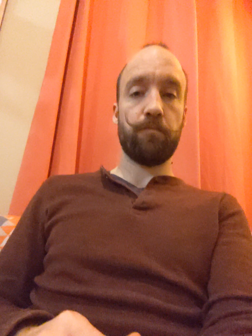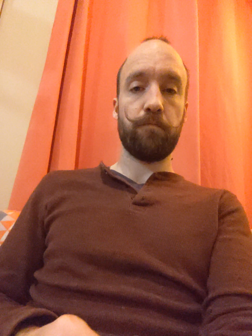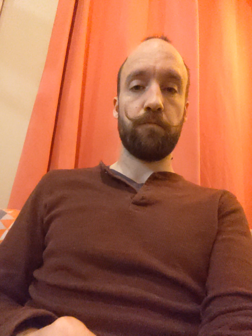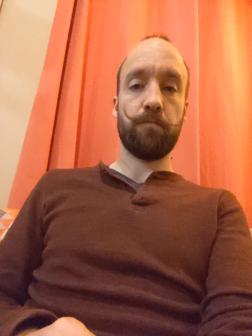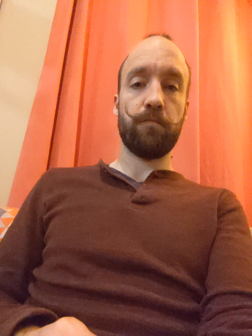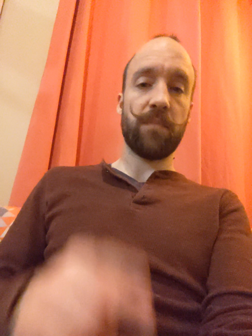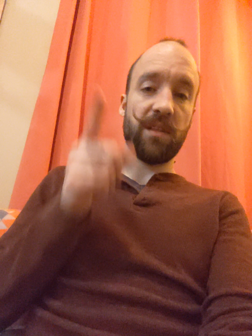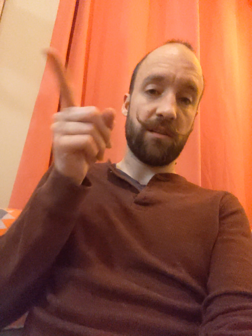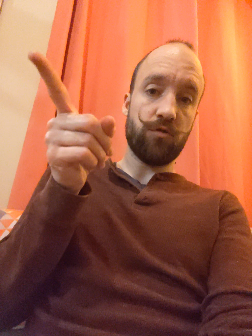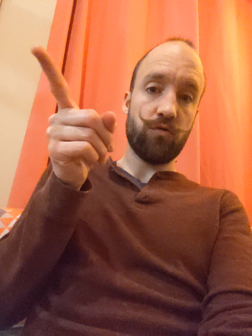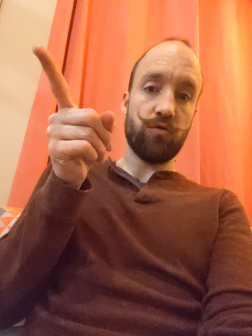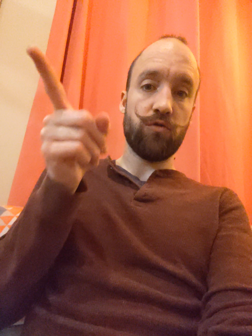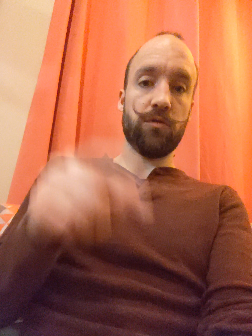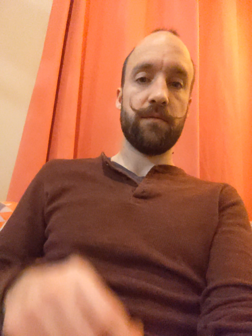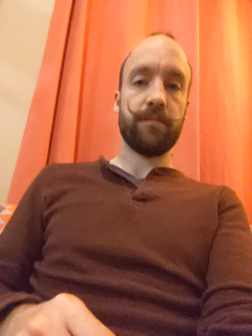he/she/it